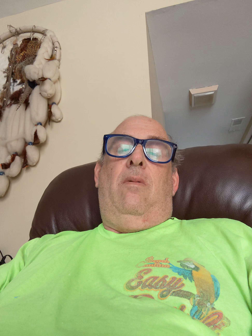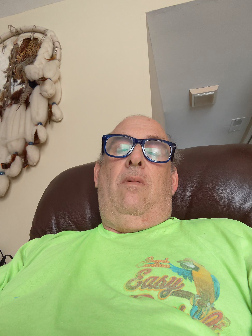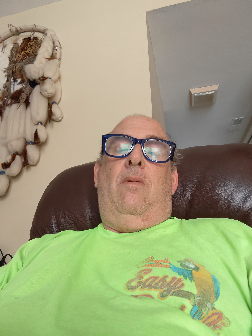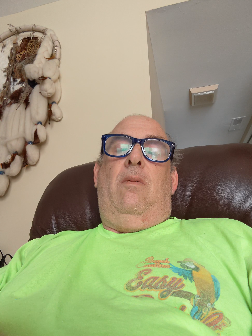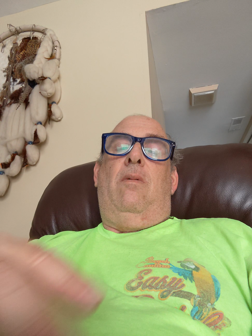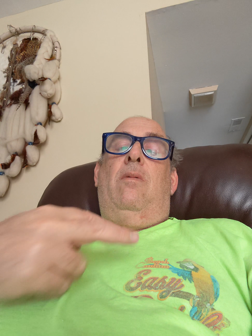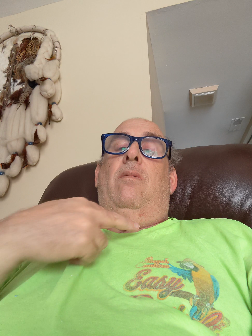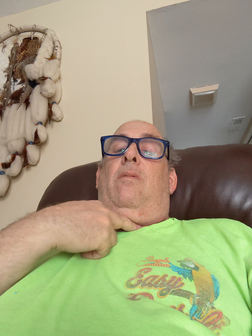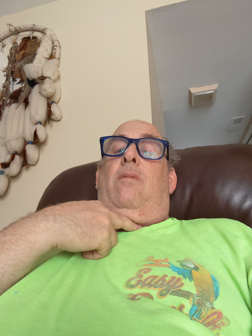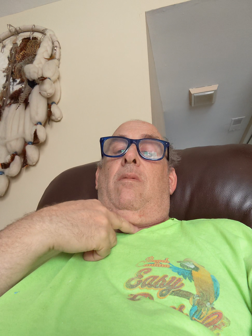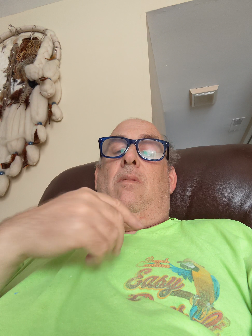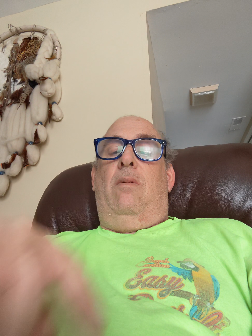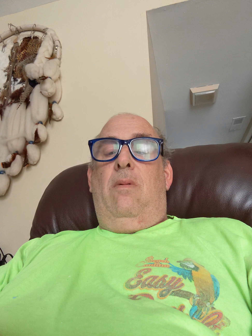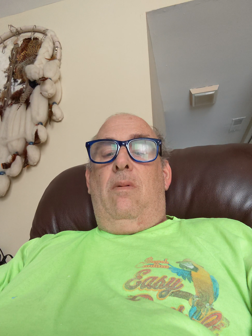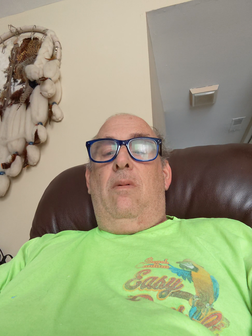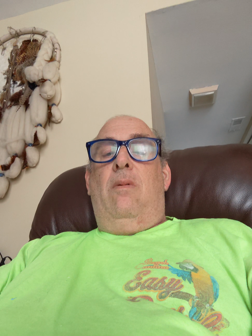stuck